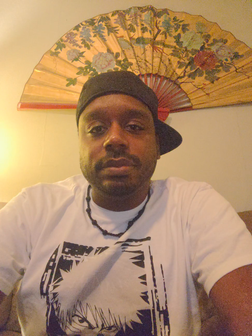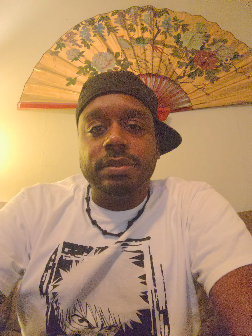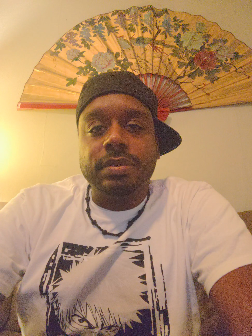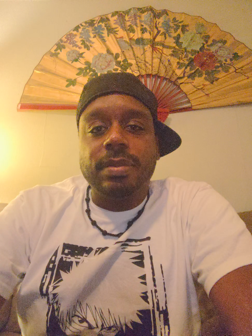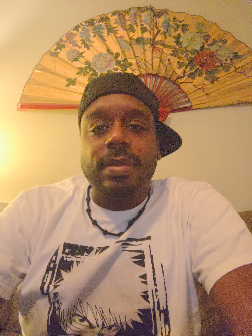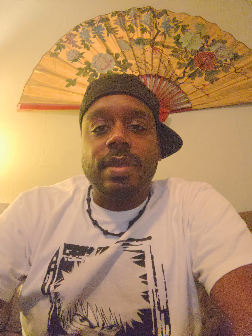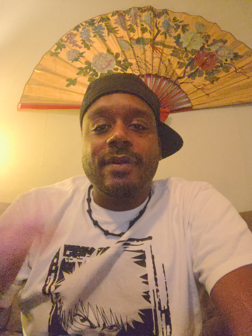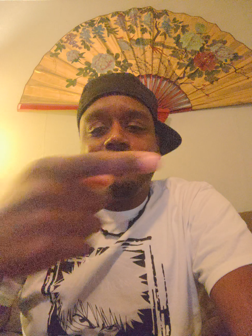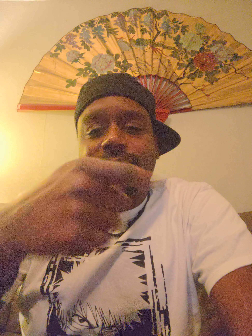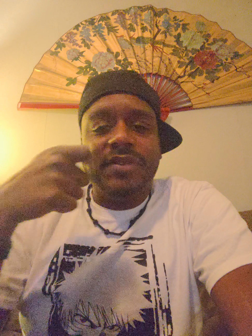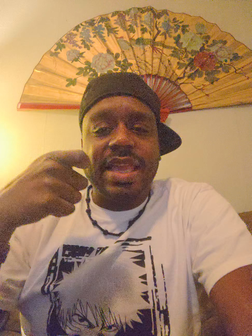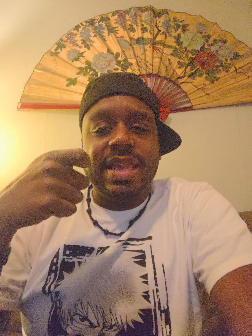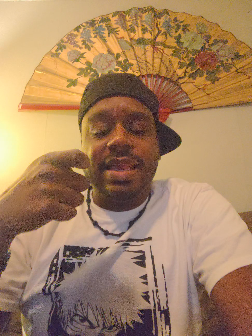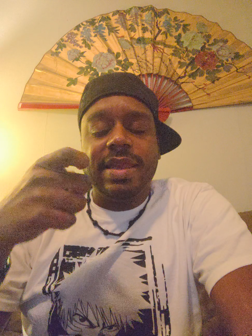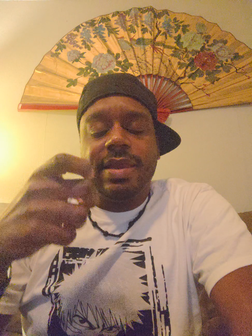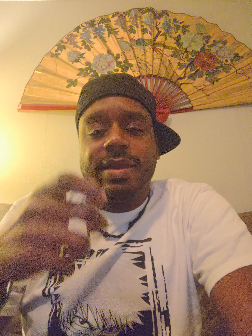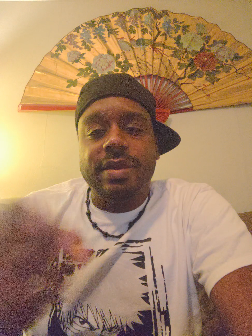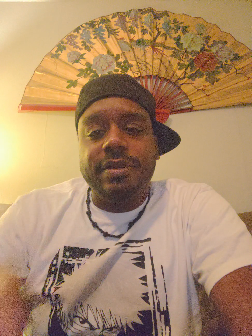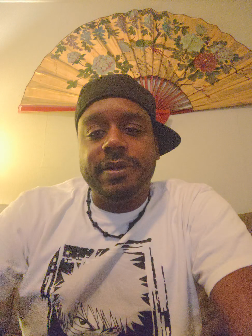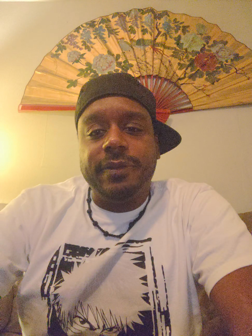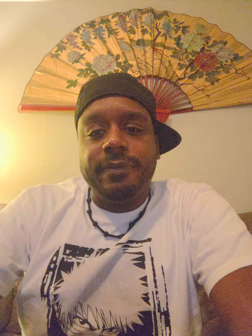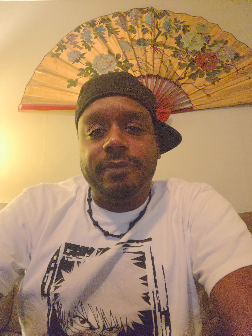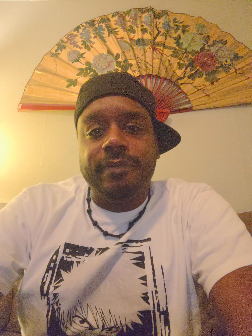fast